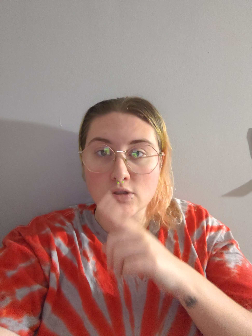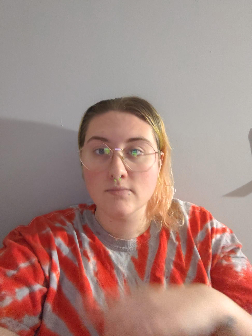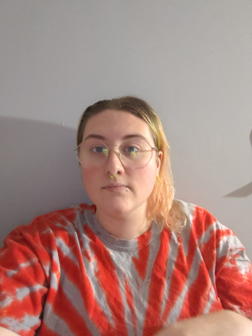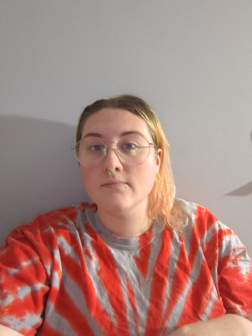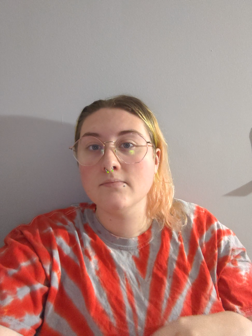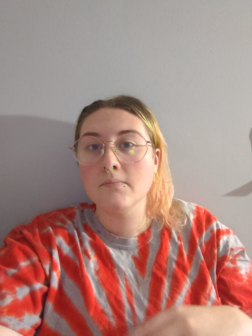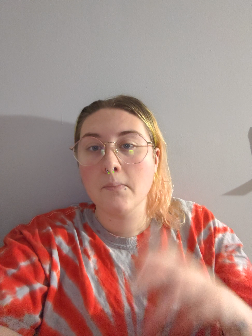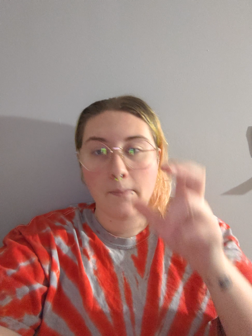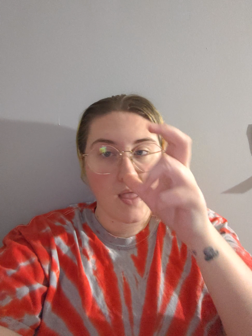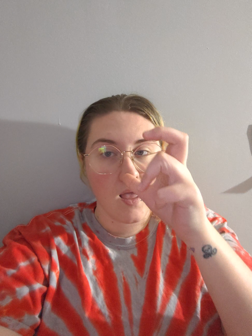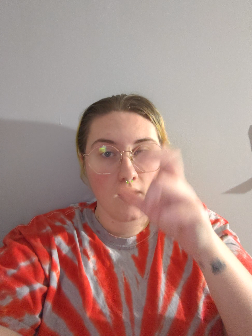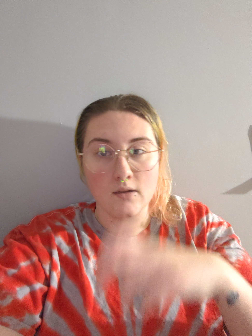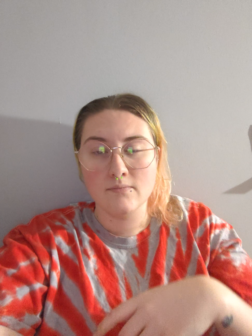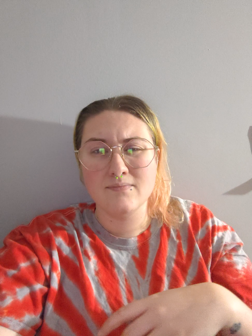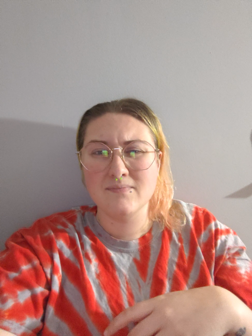bug